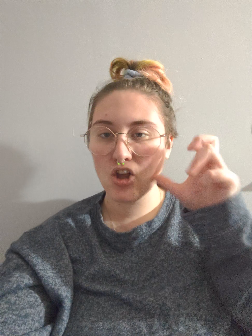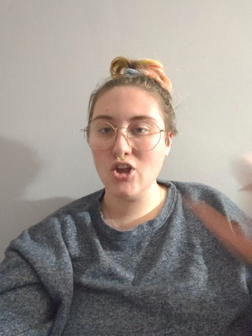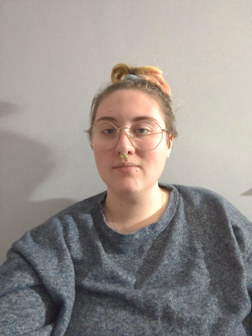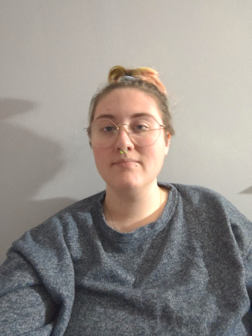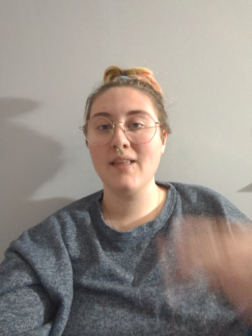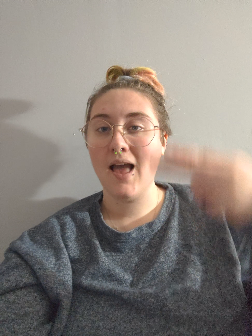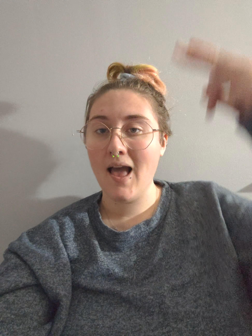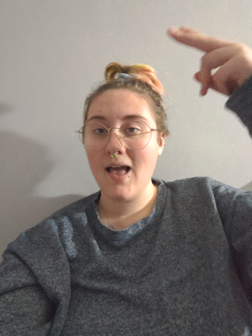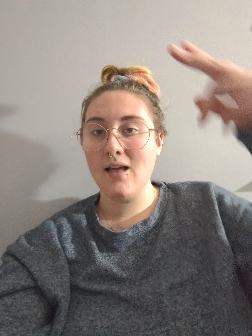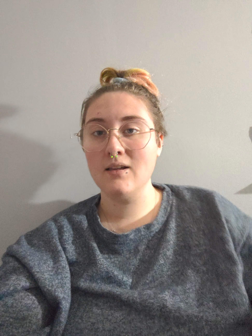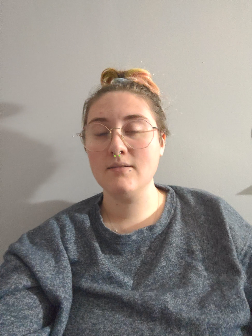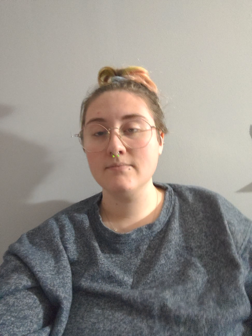high